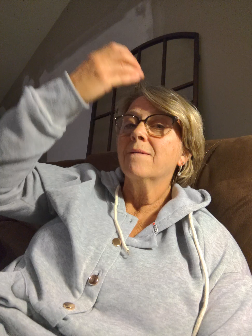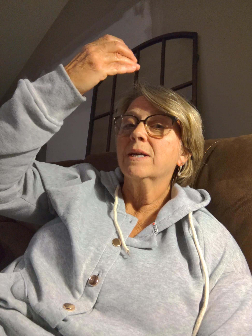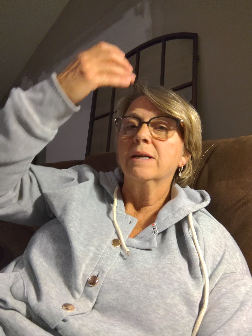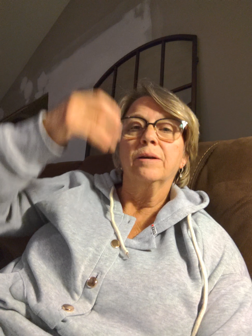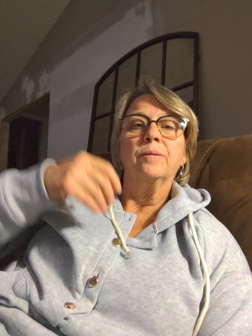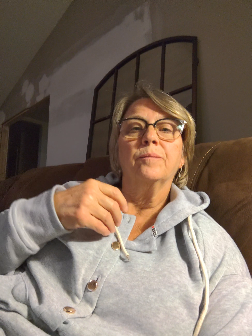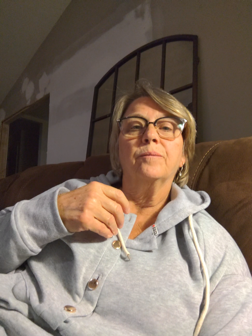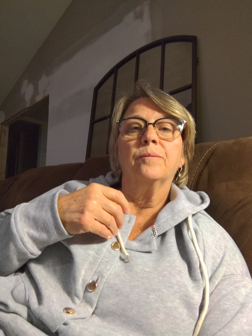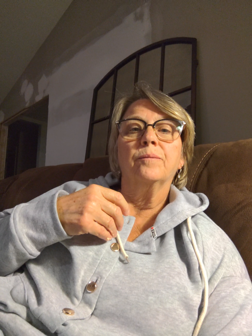giraffe